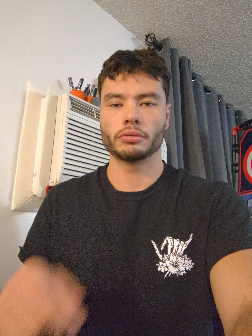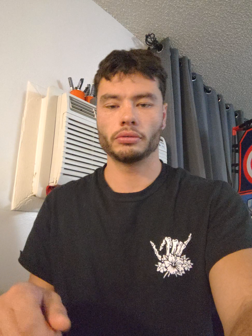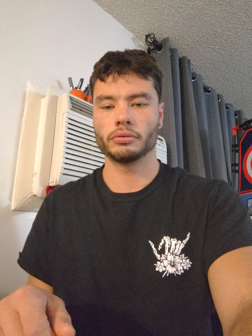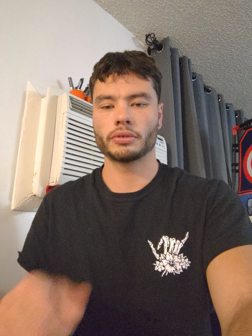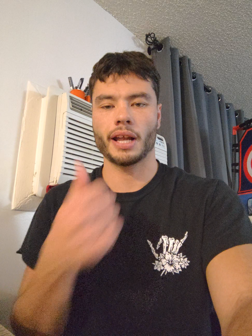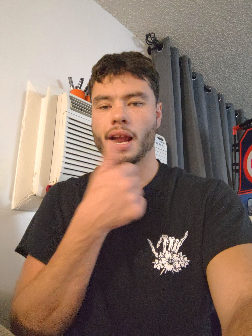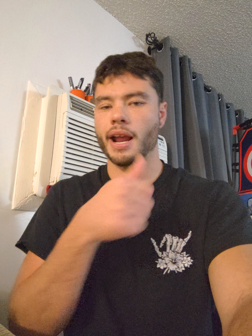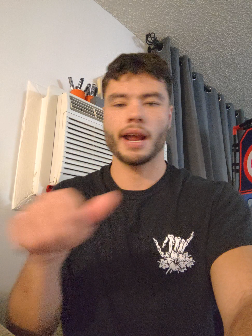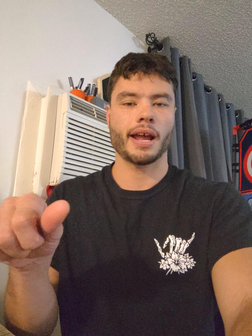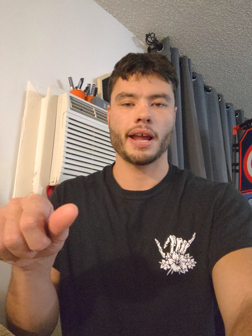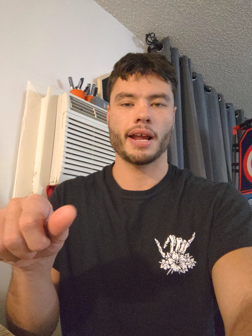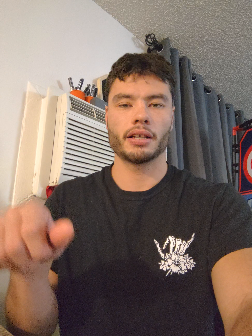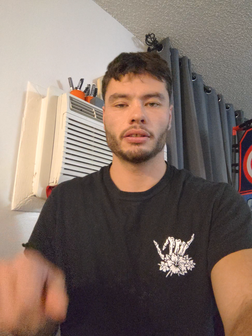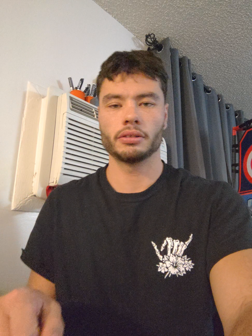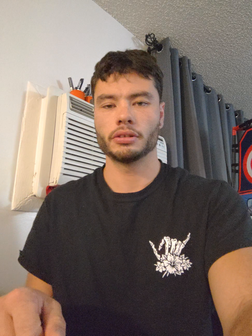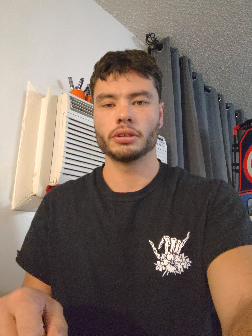any